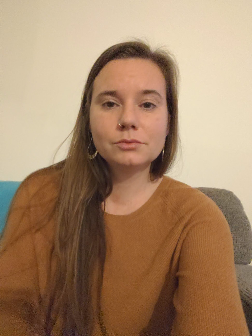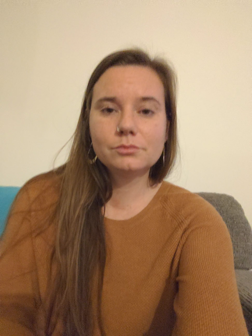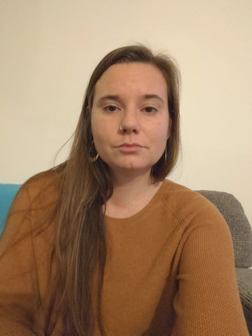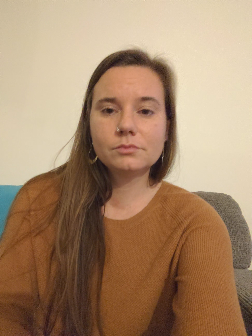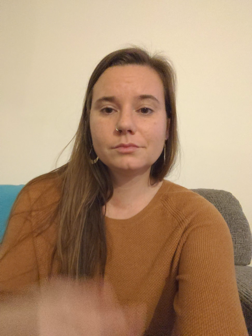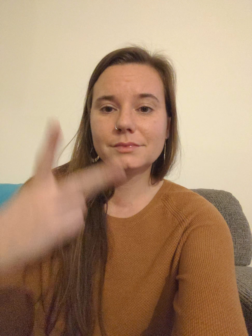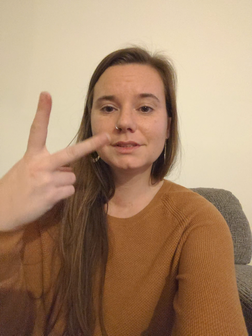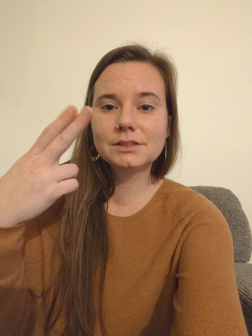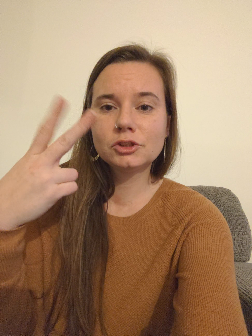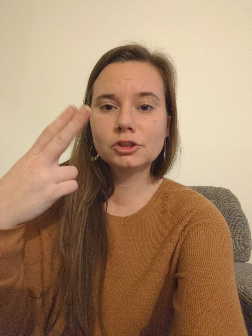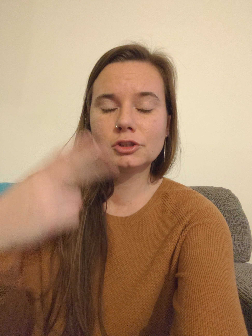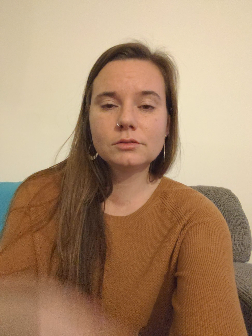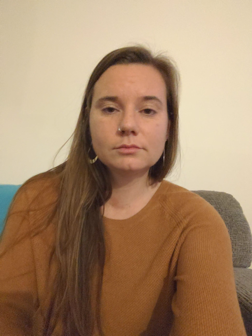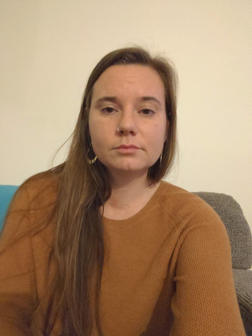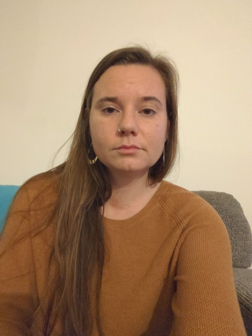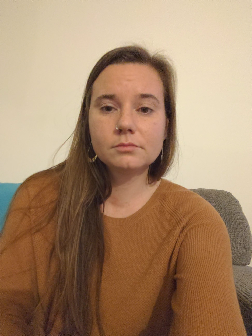scissors